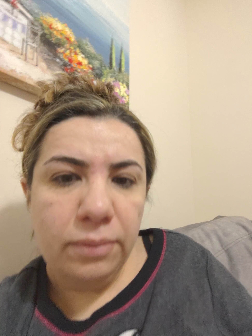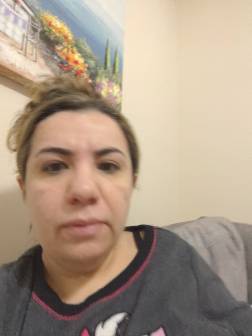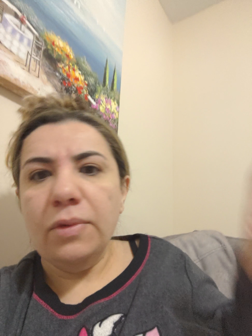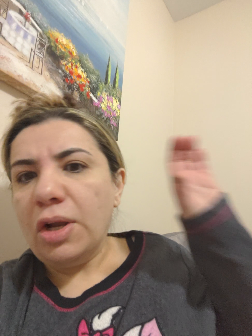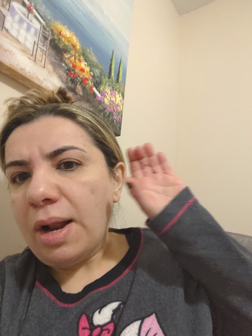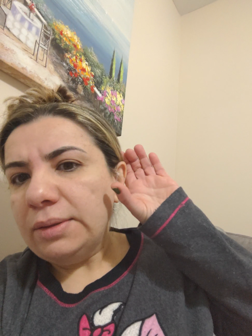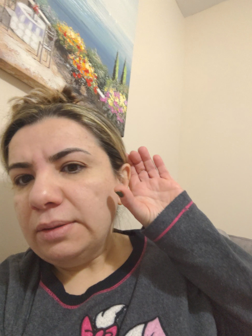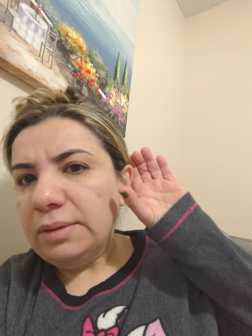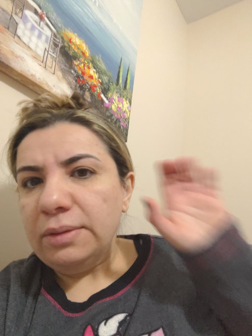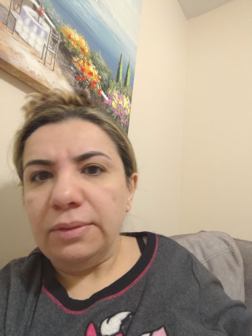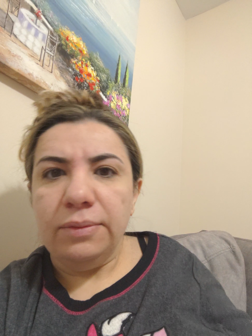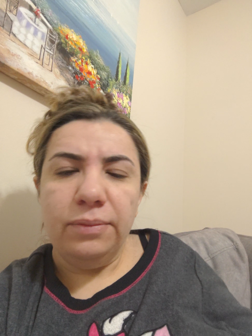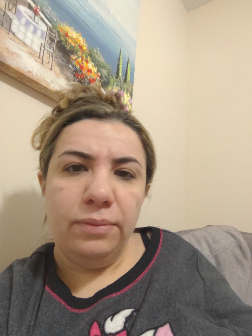listen